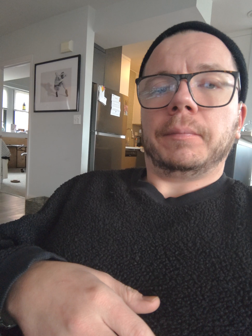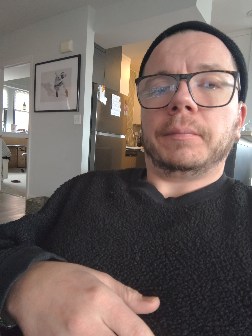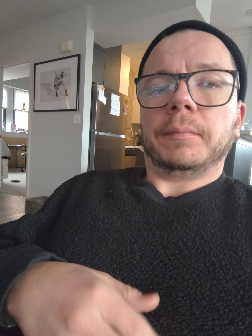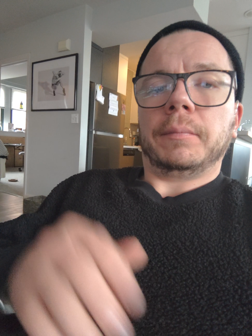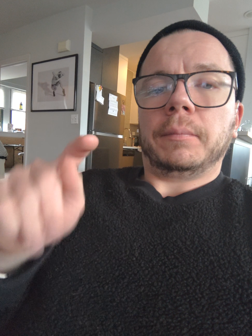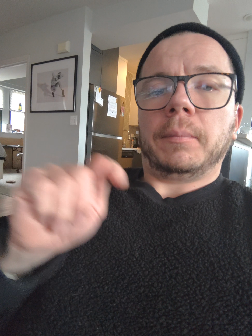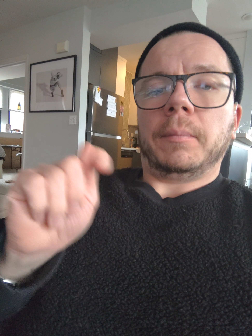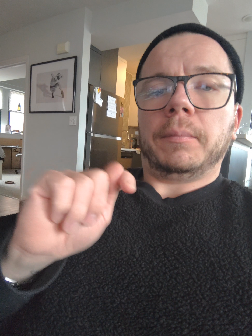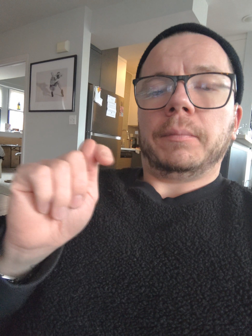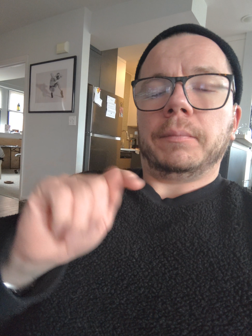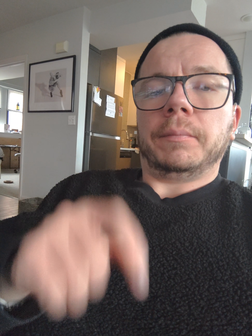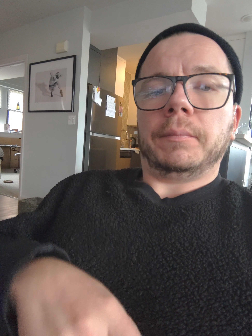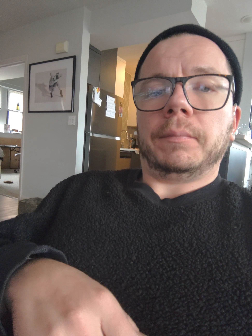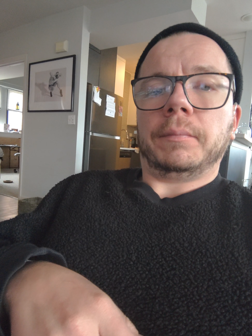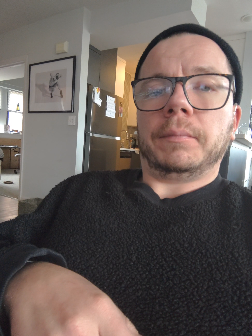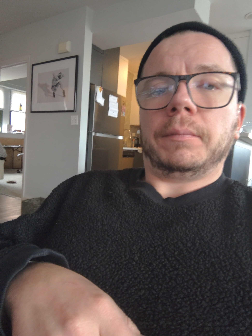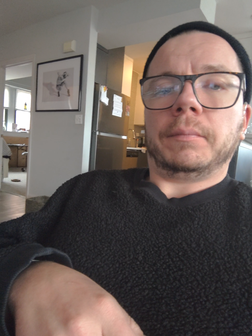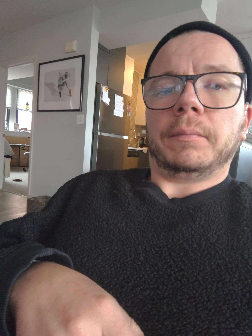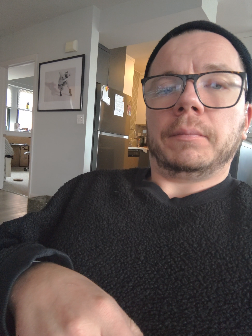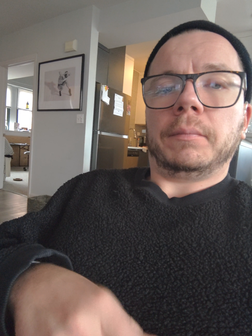potty